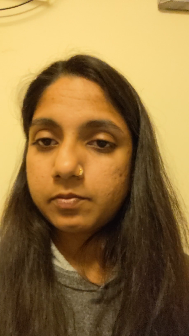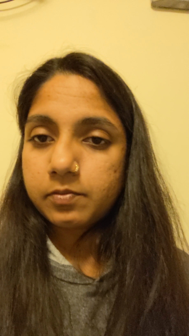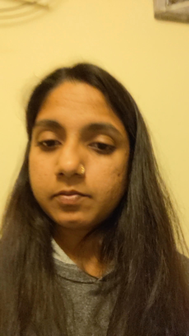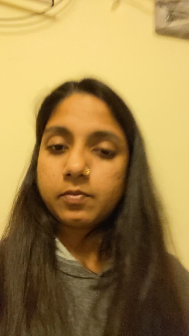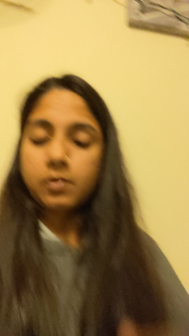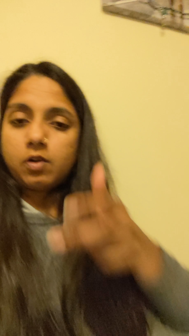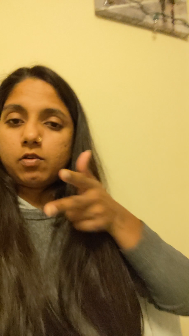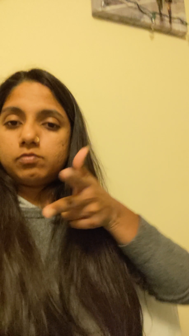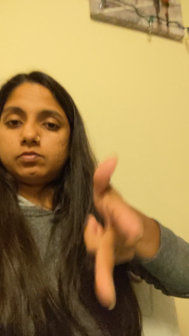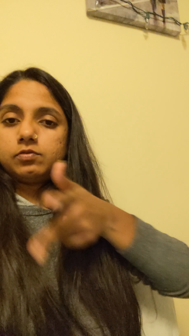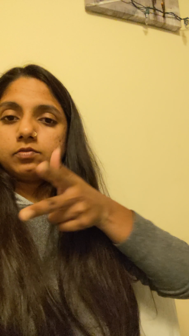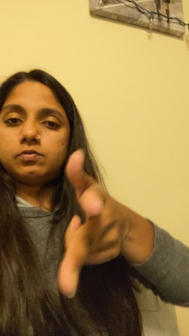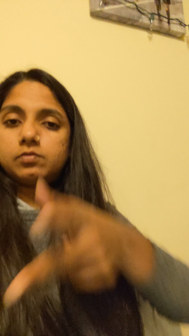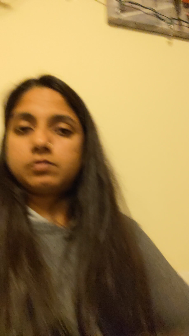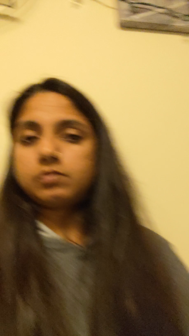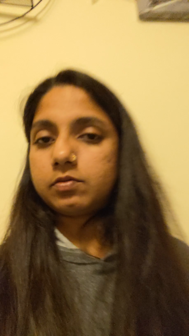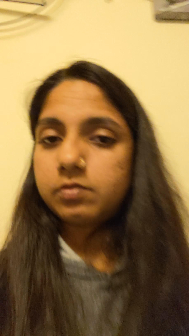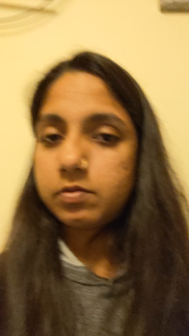garage